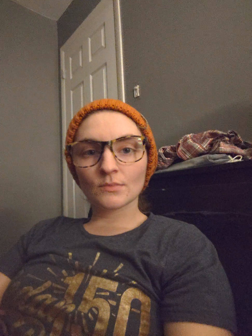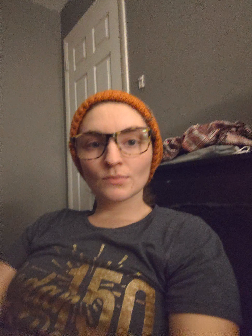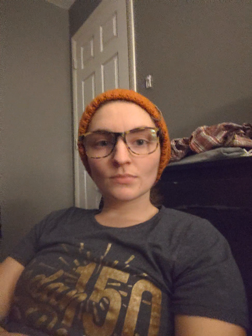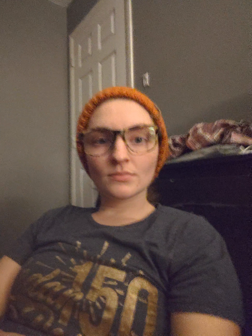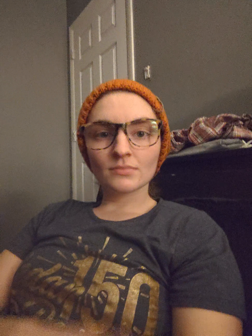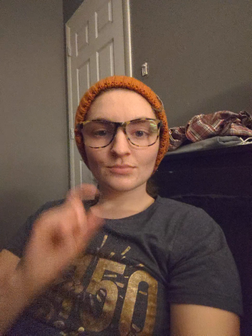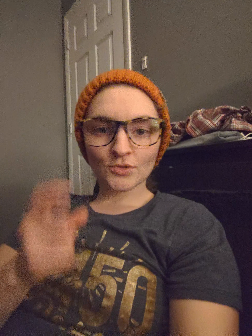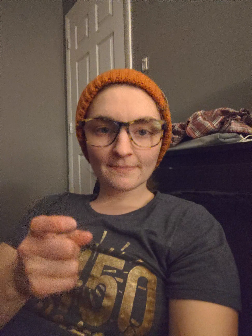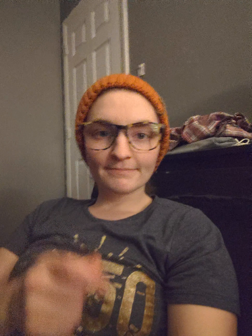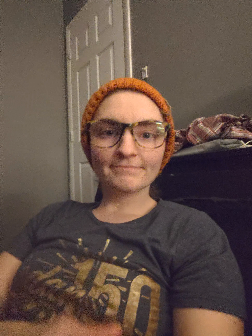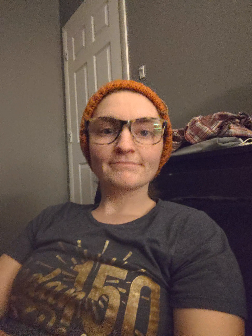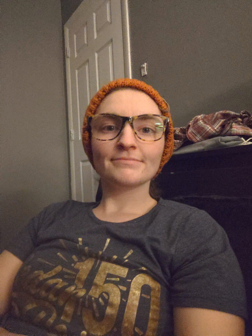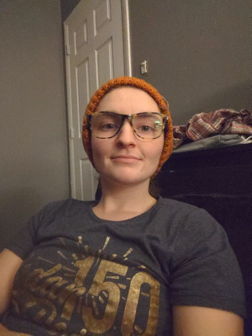gift